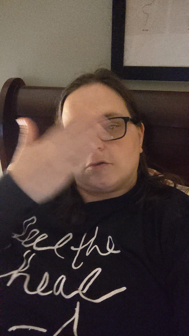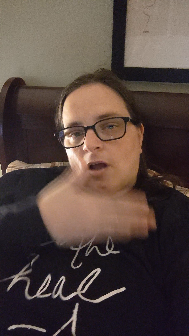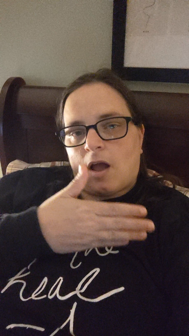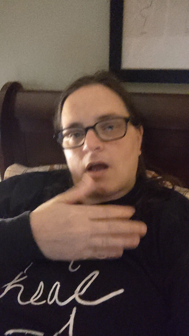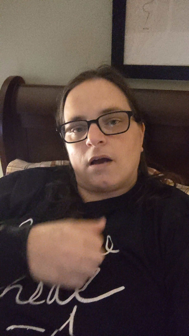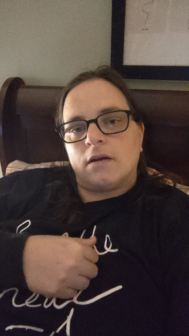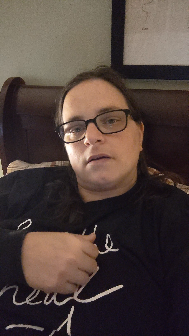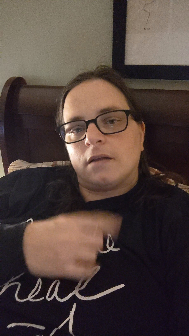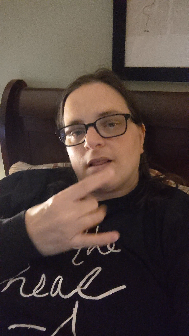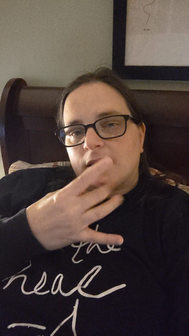light bulb